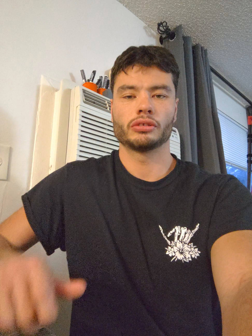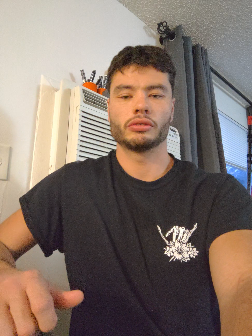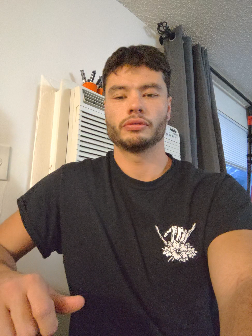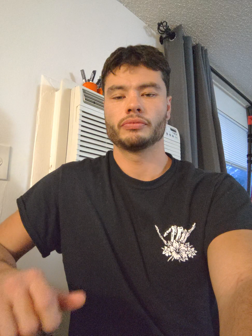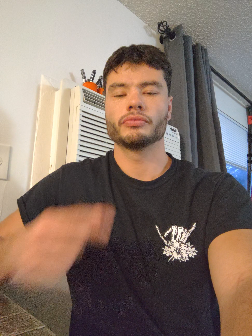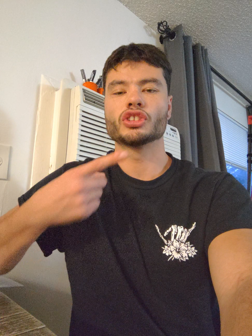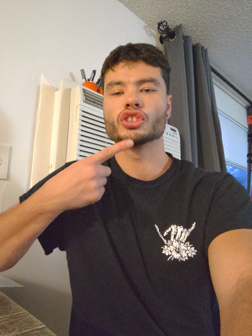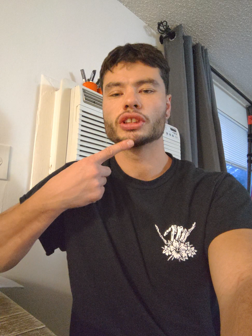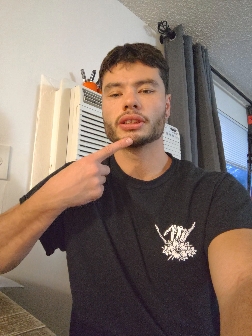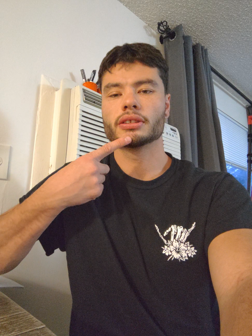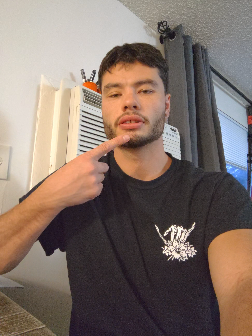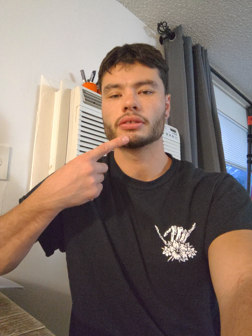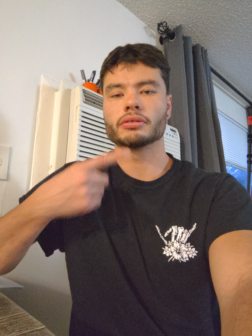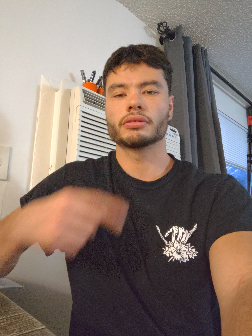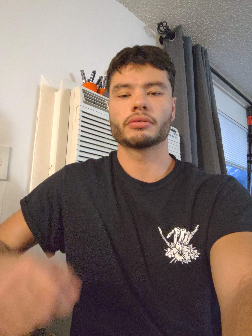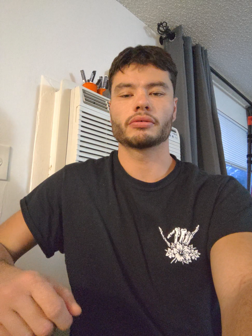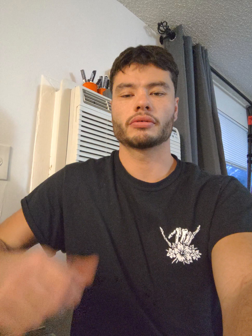chin